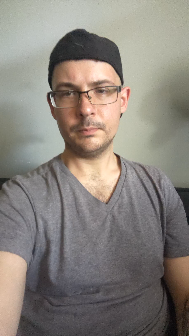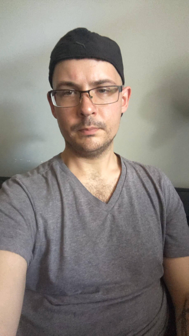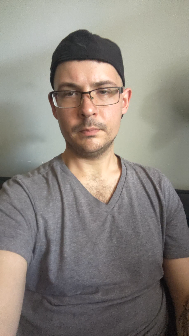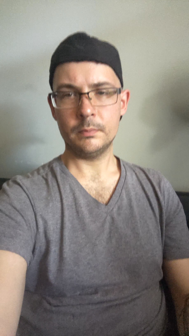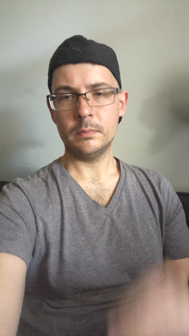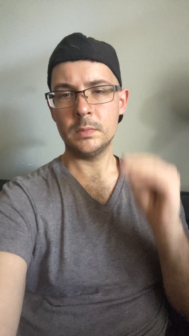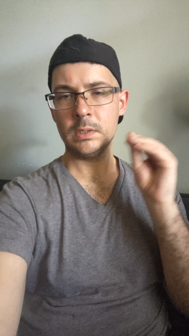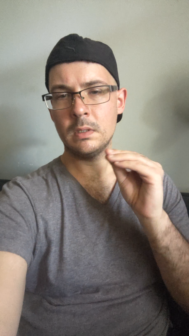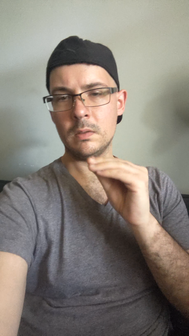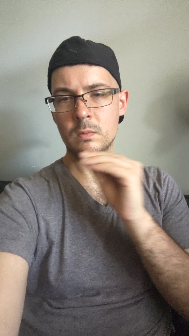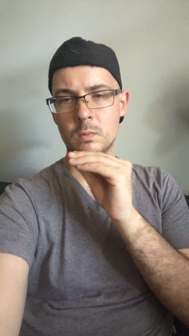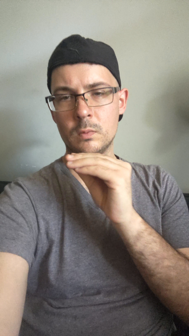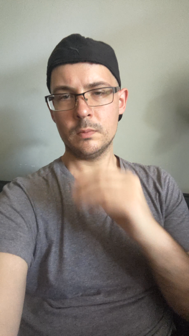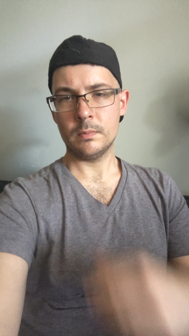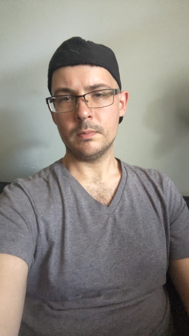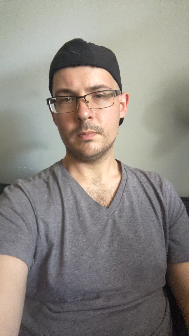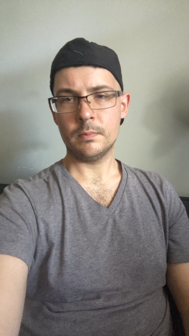dinosaur